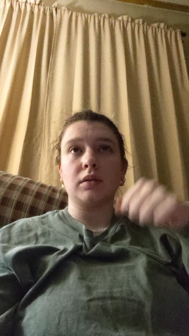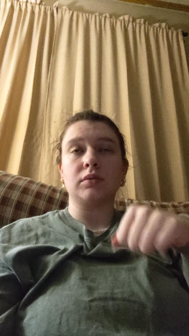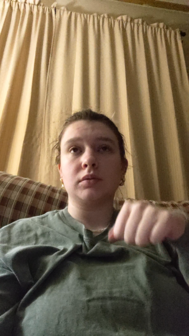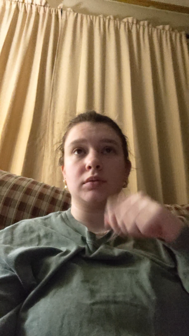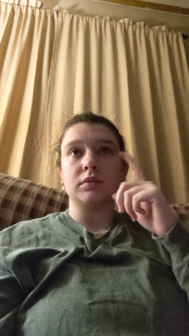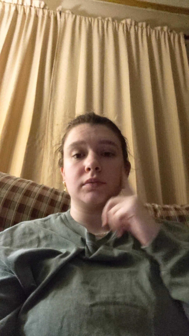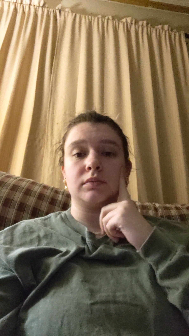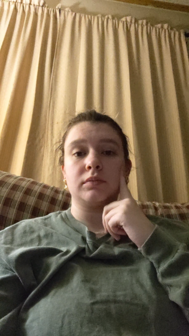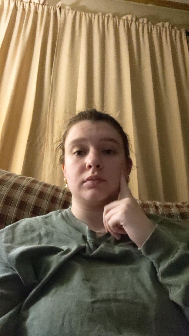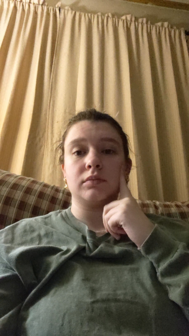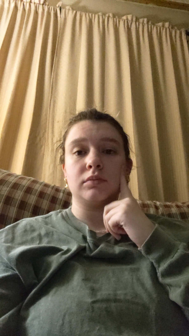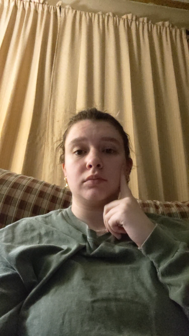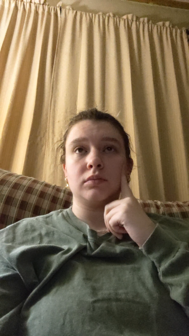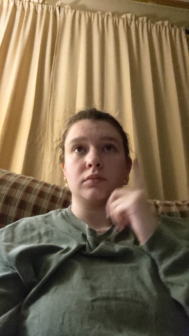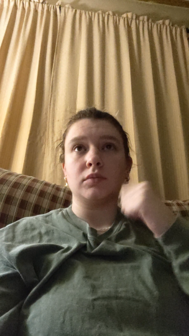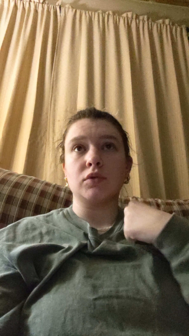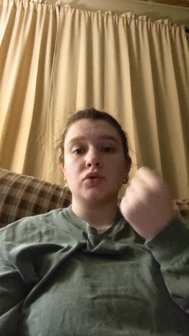drive